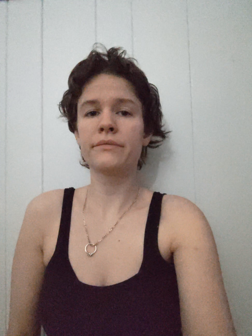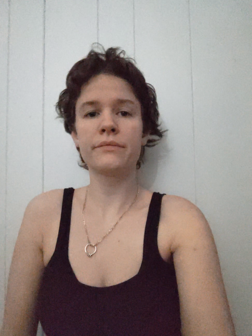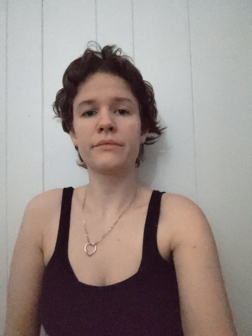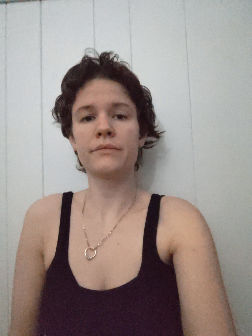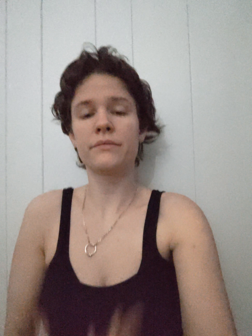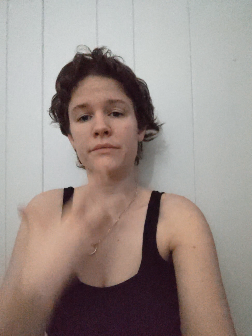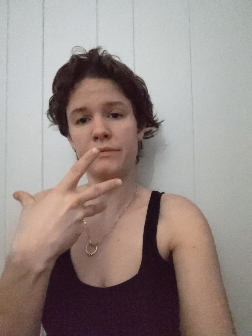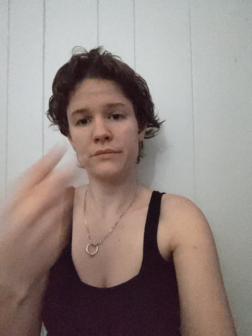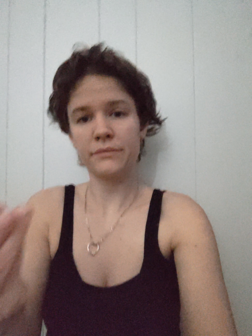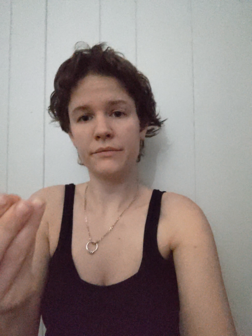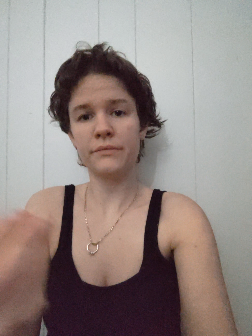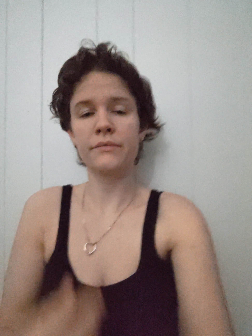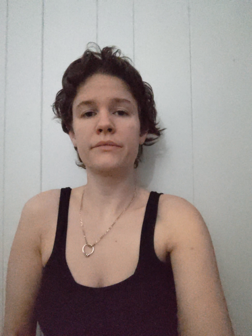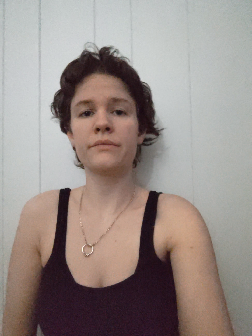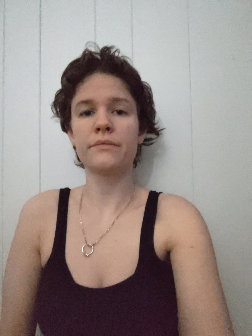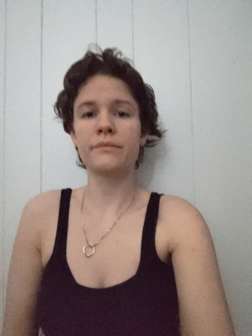go